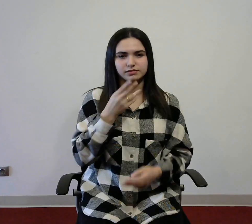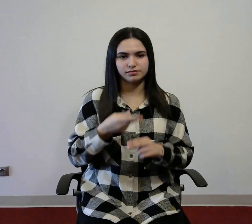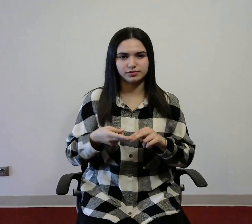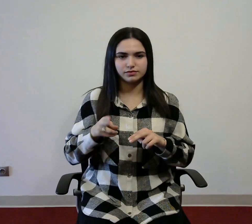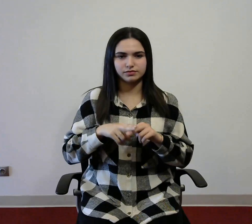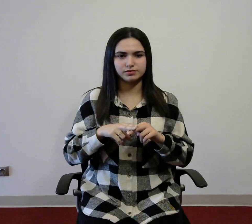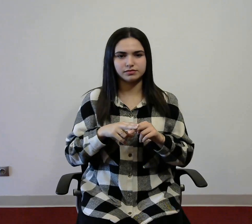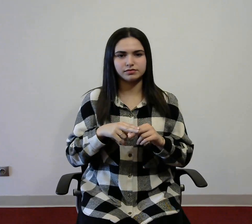görə